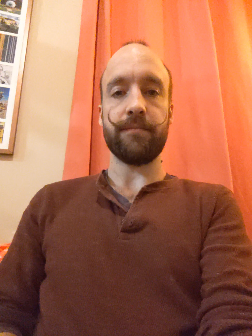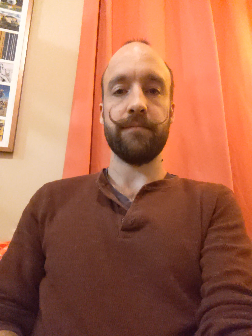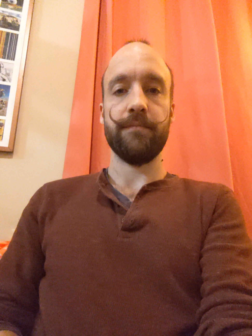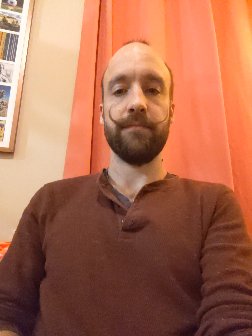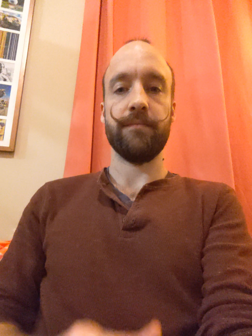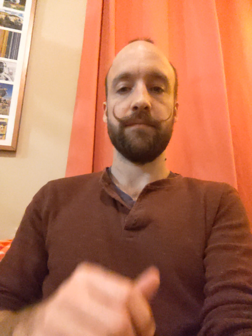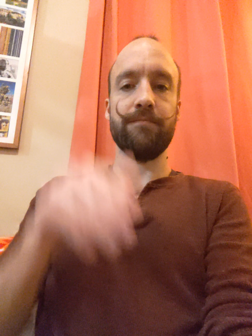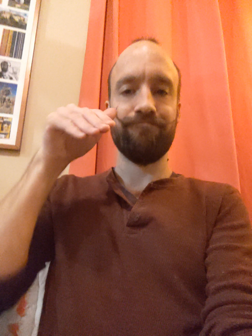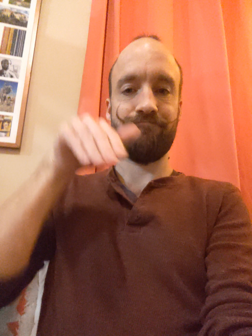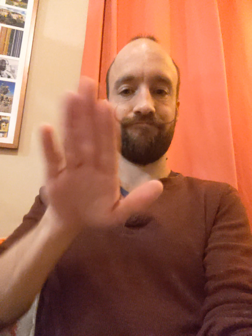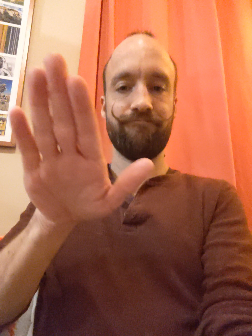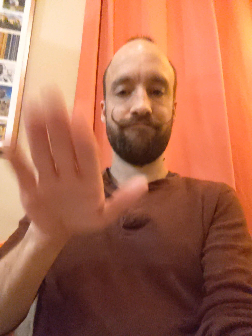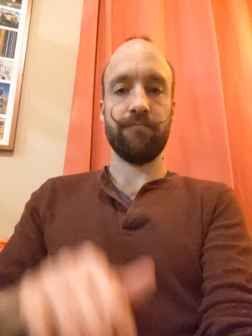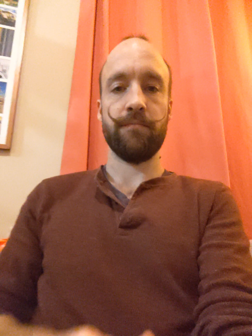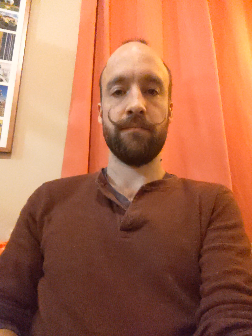into